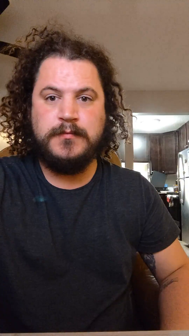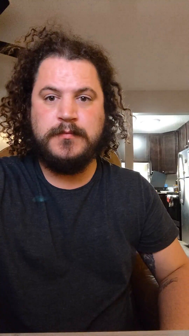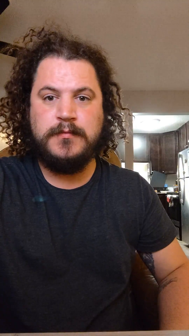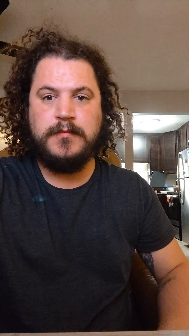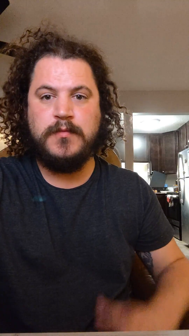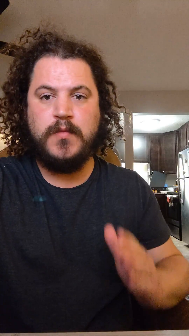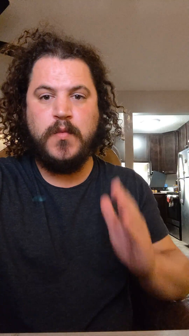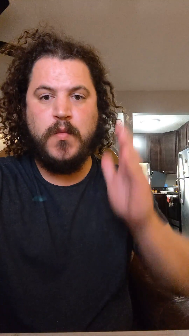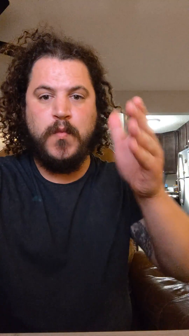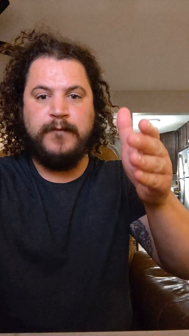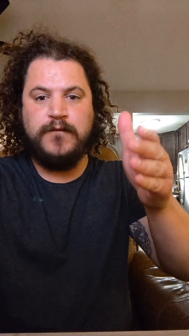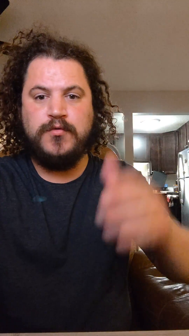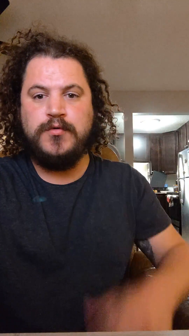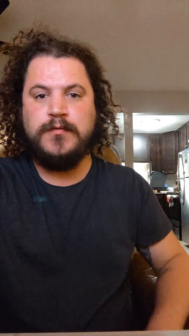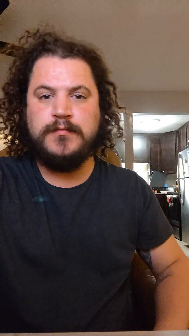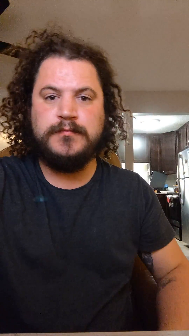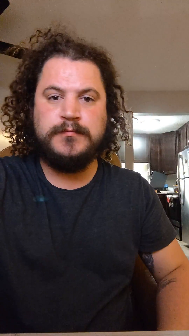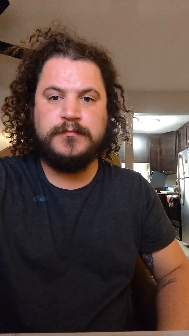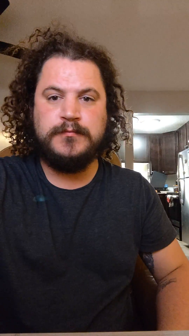over